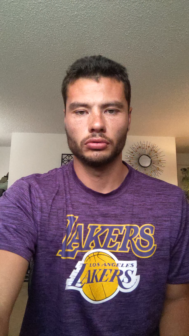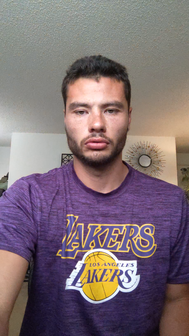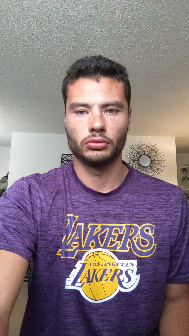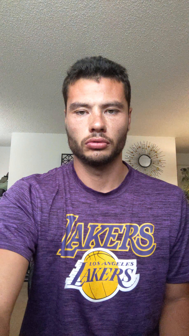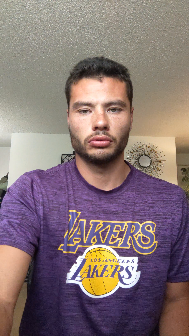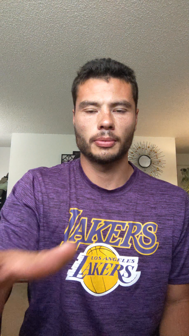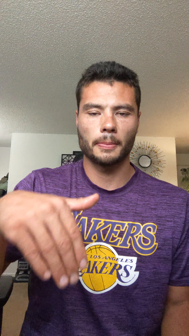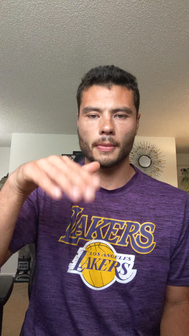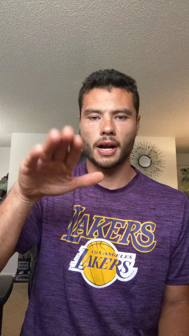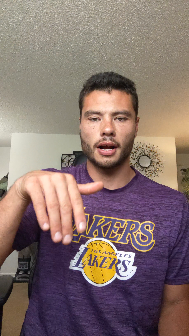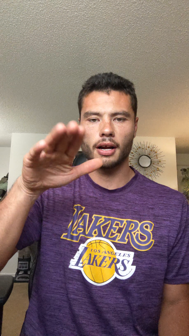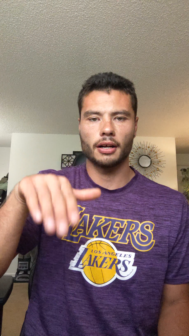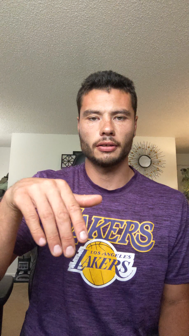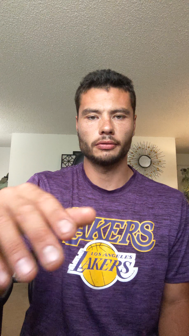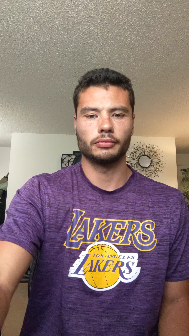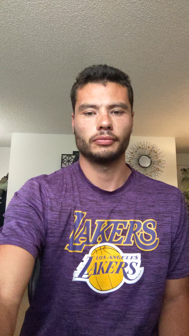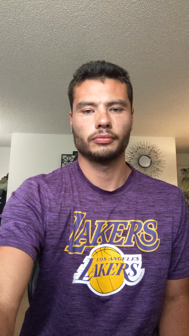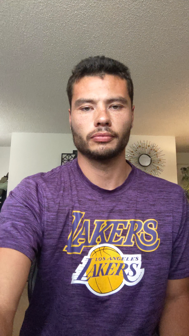paint